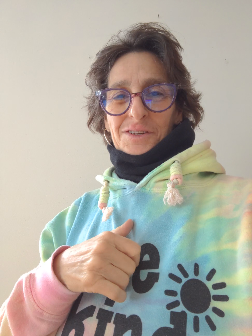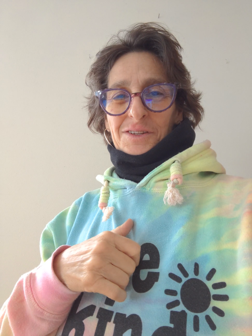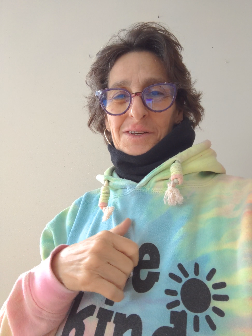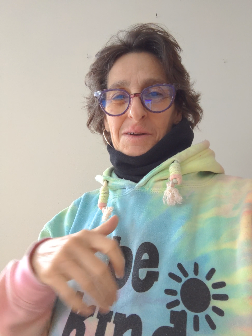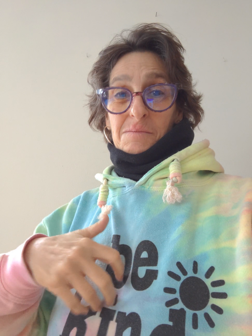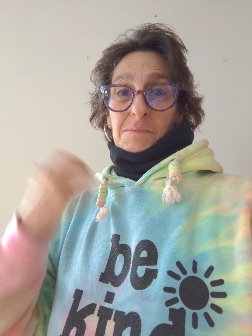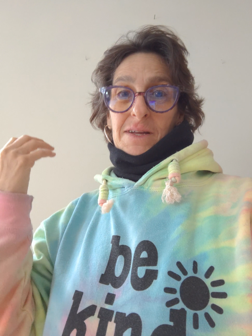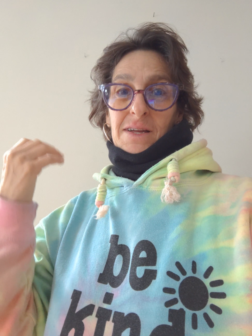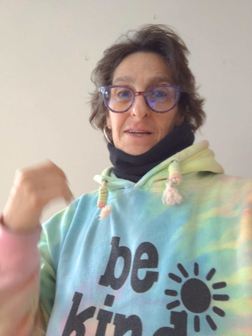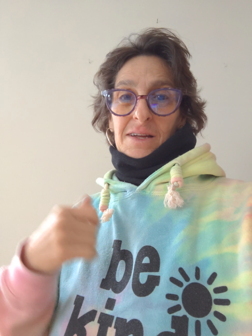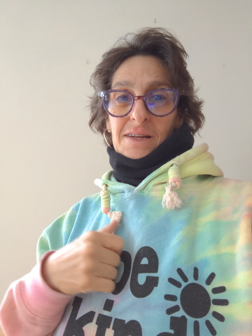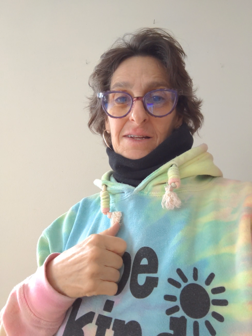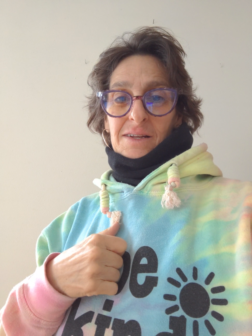mad